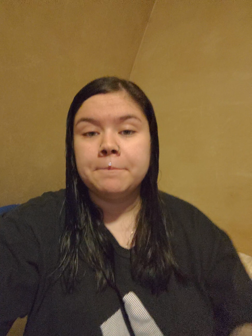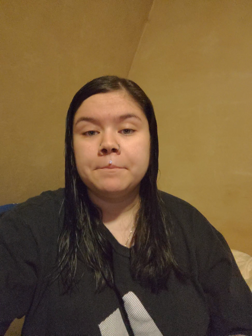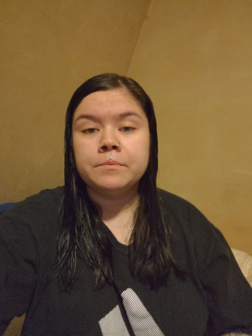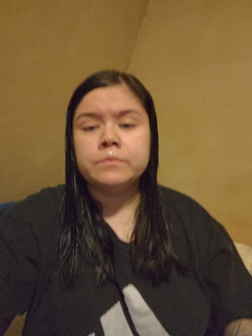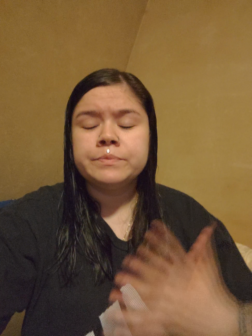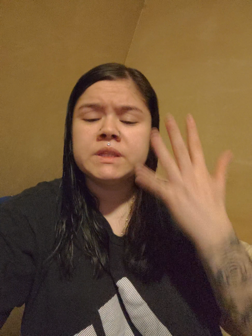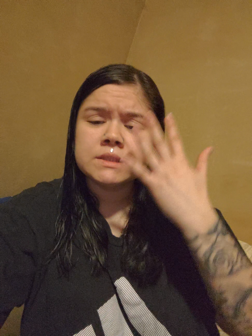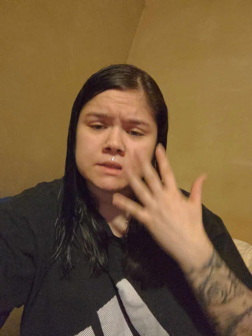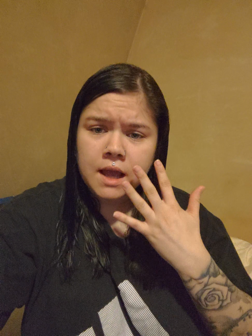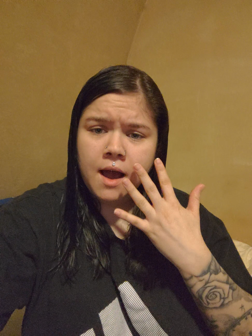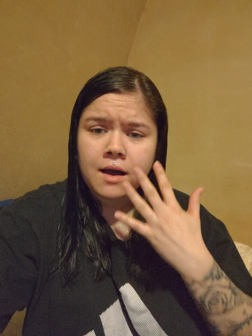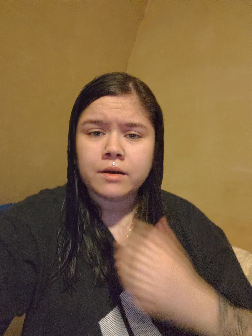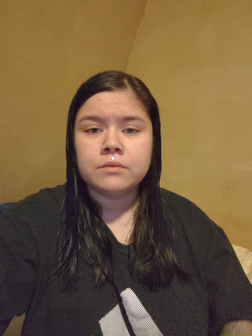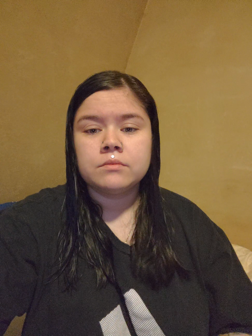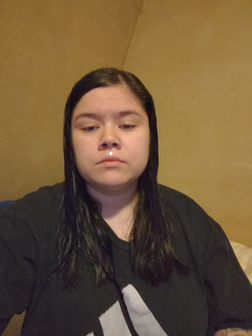sad